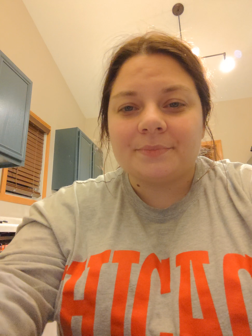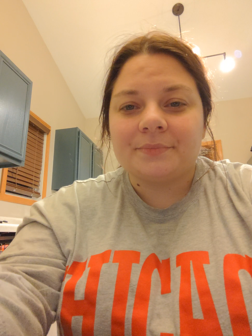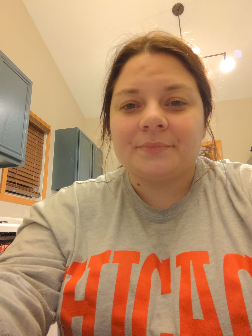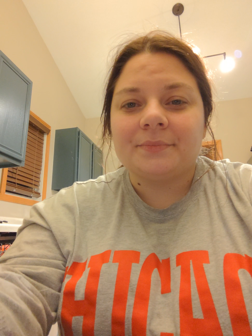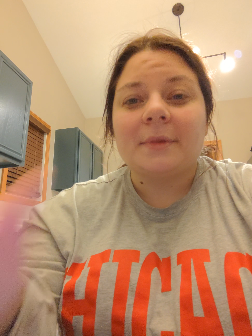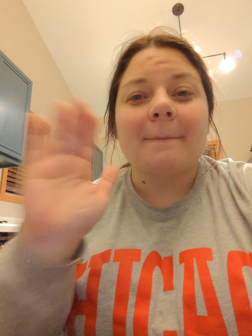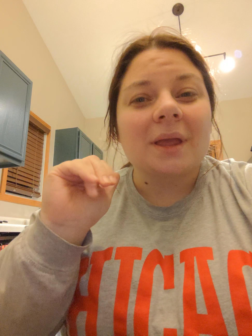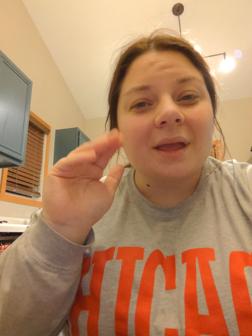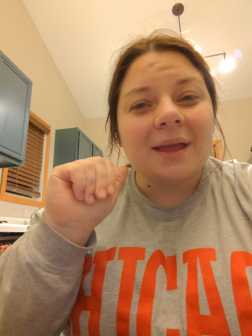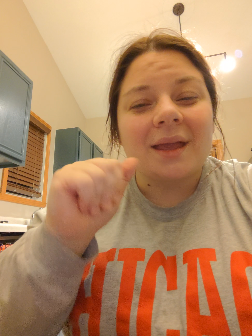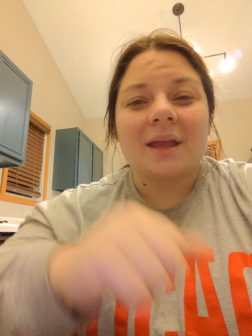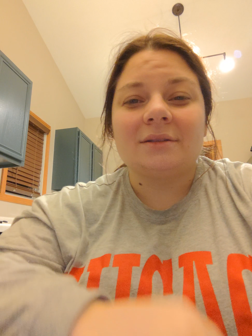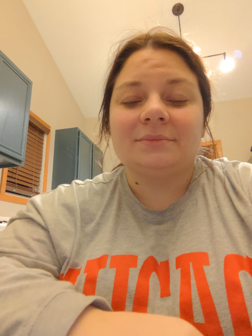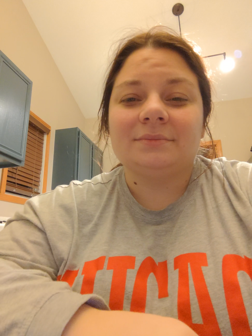bye